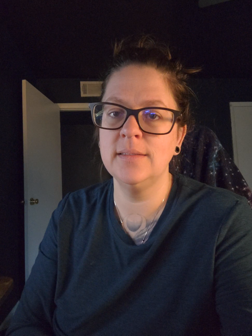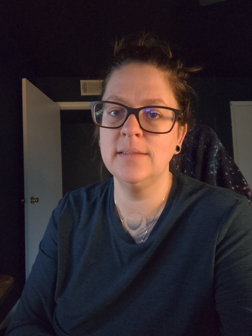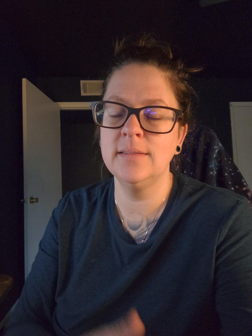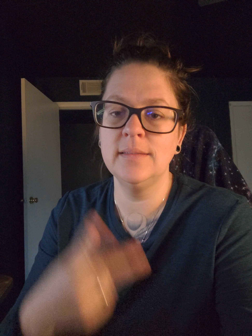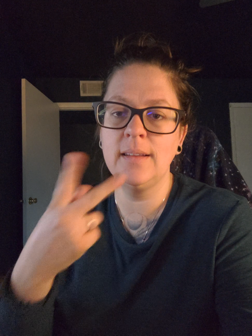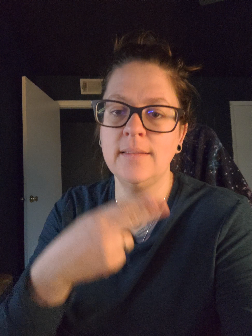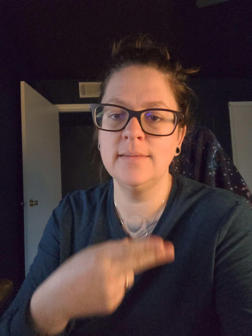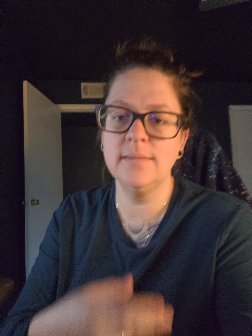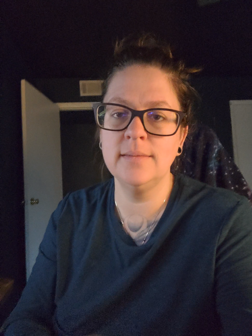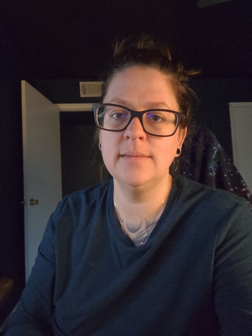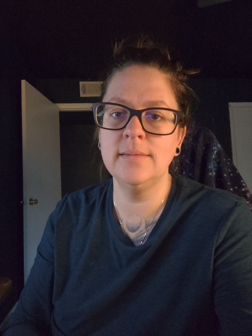cut